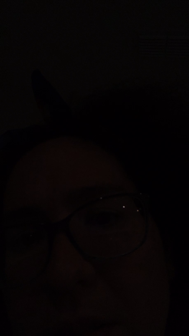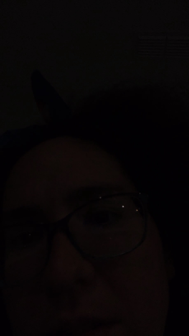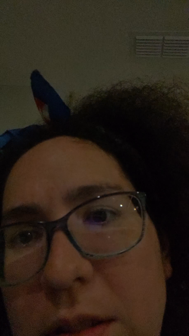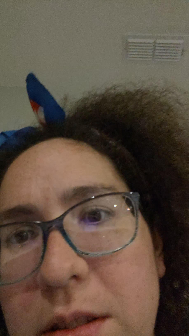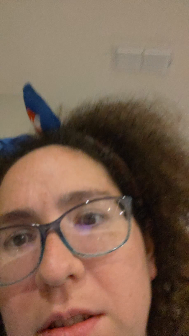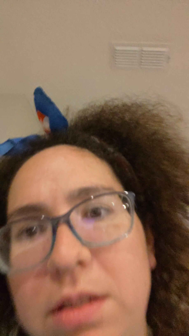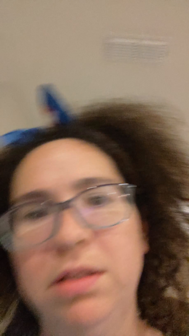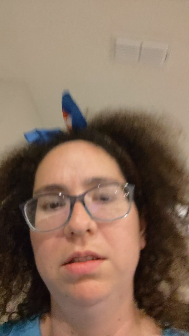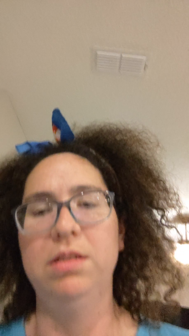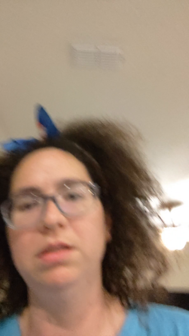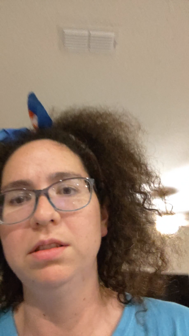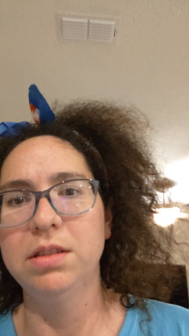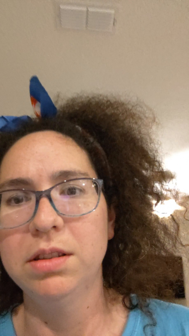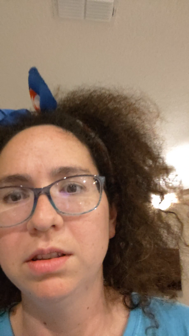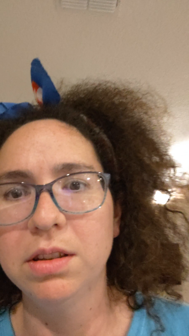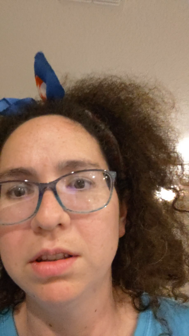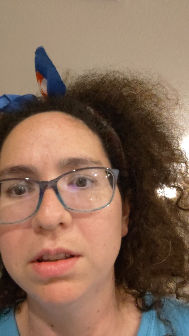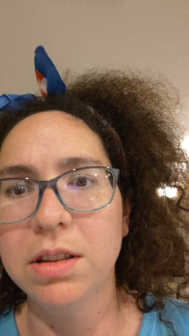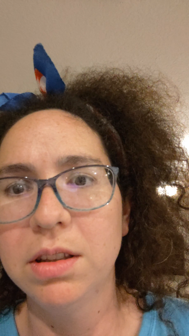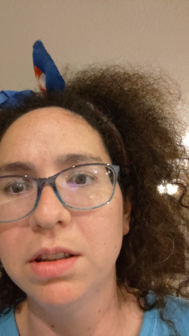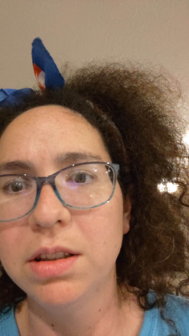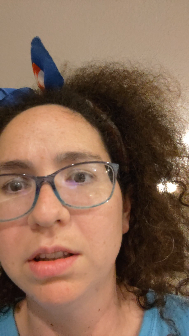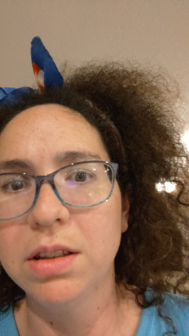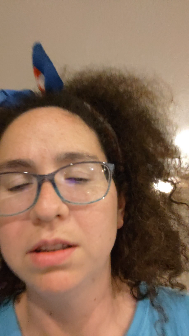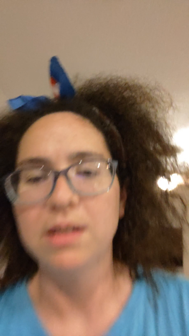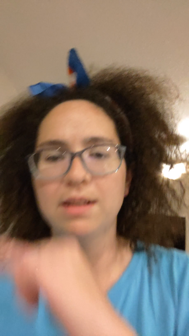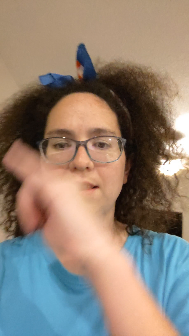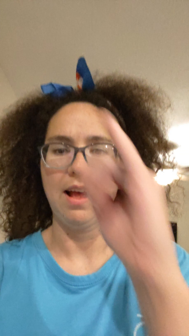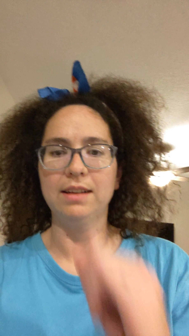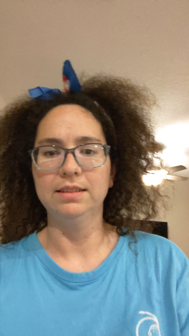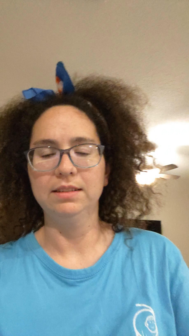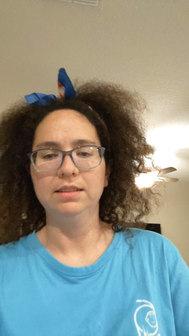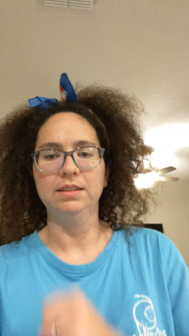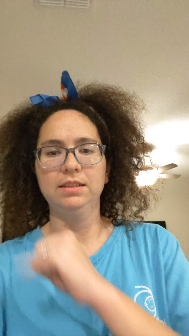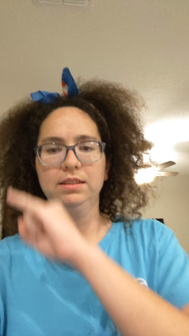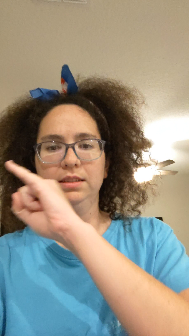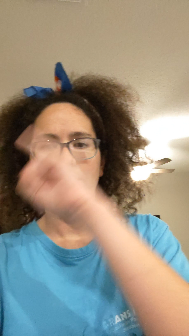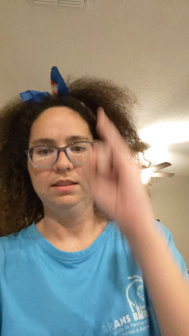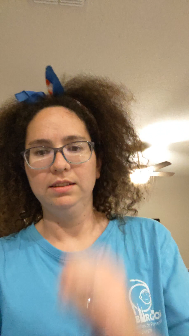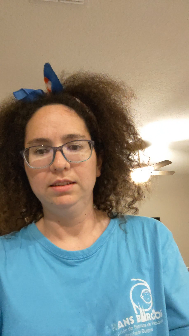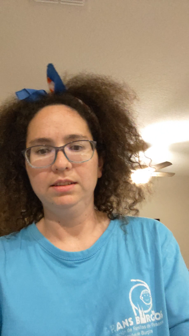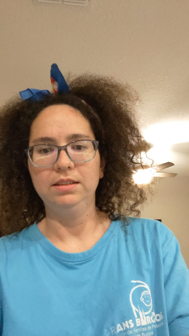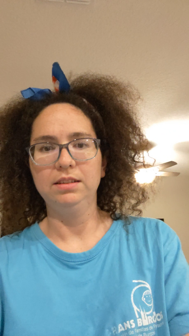draw